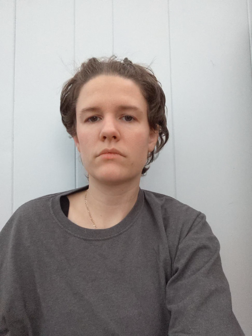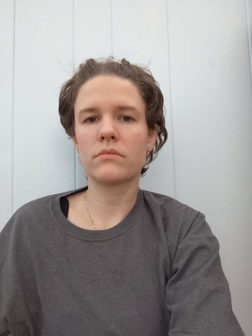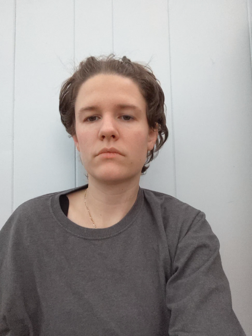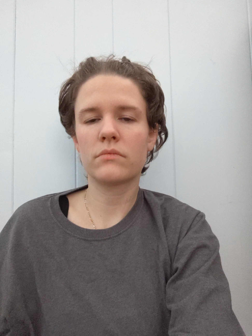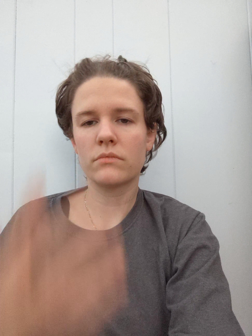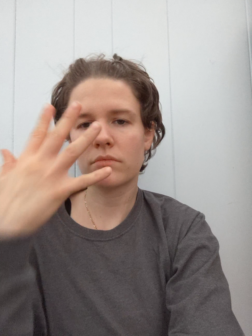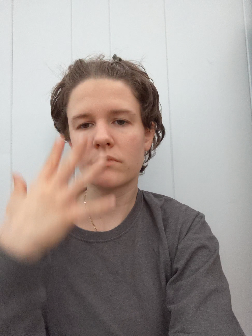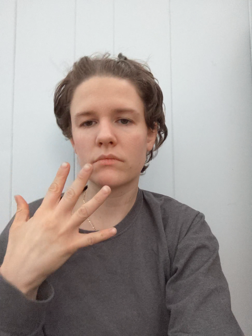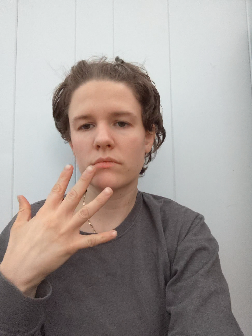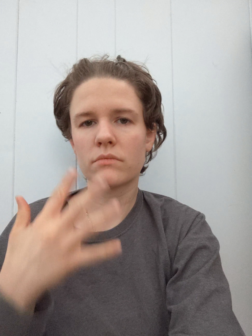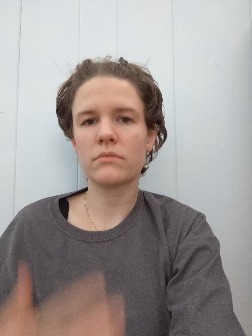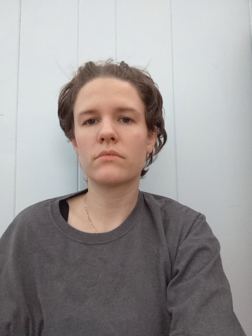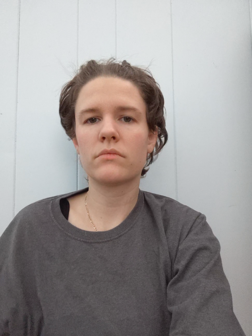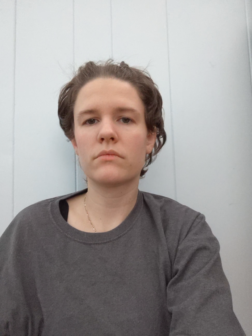sad